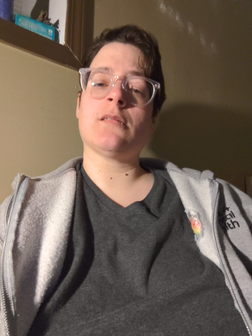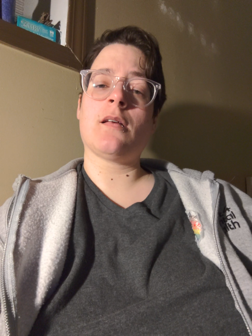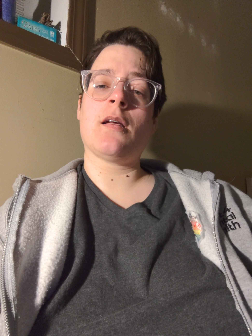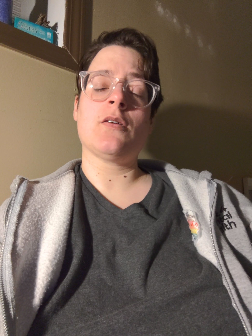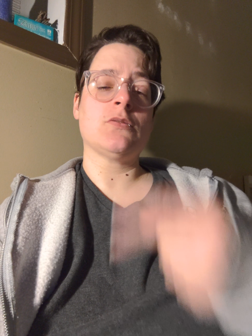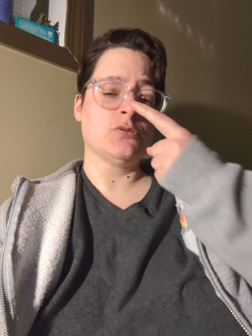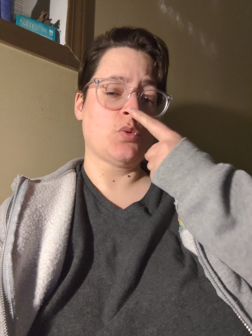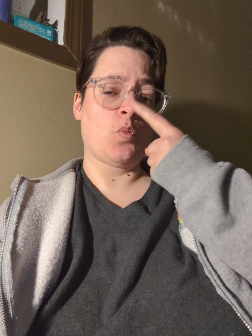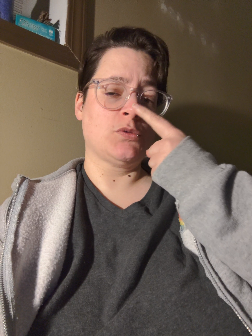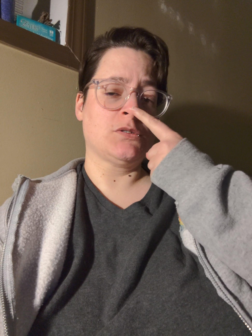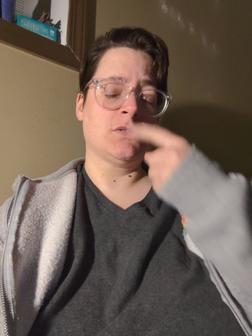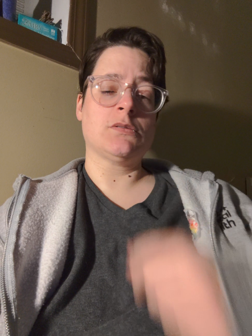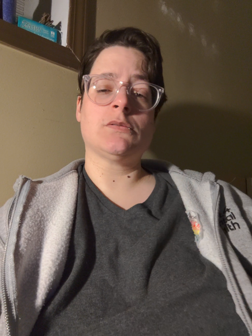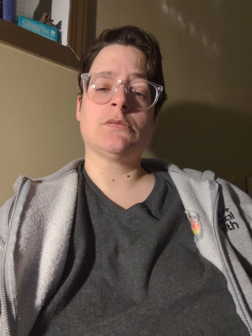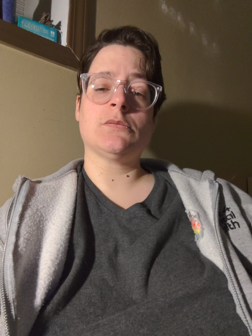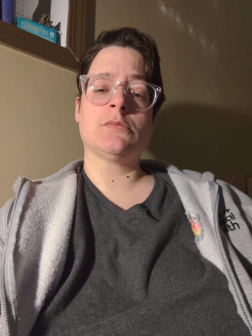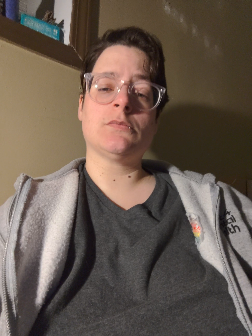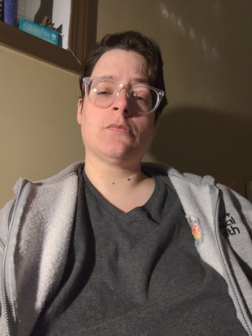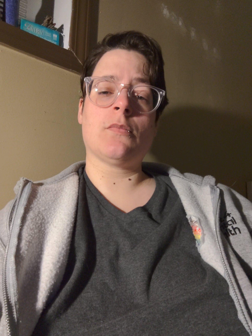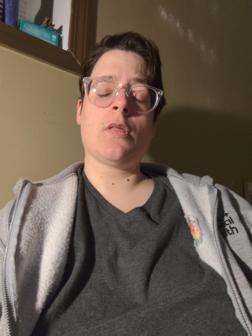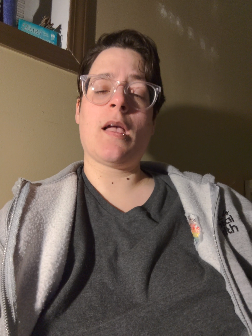nose